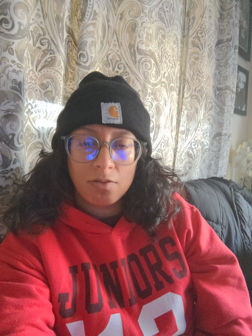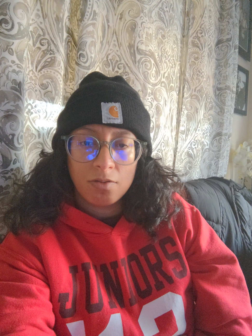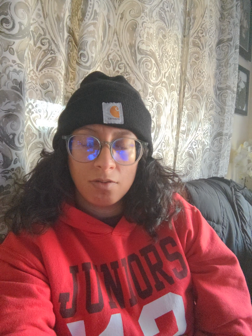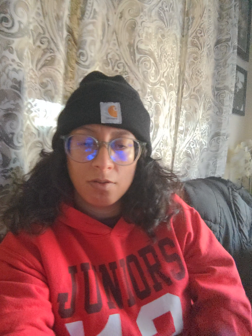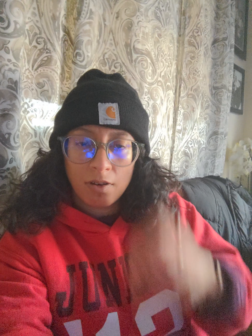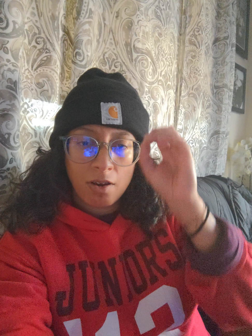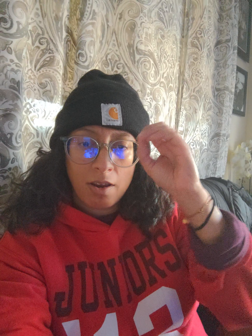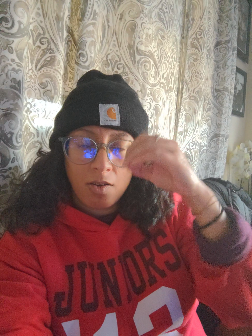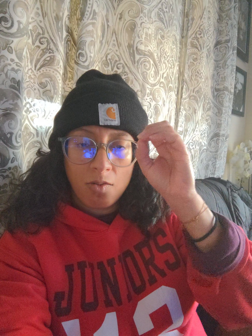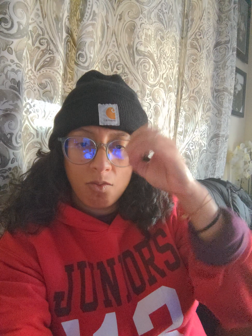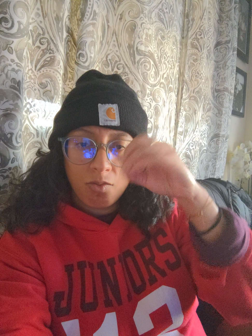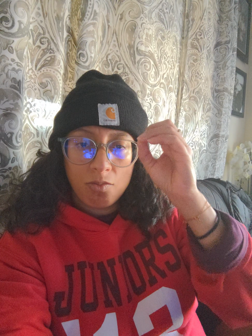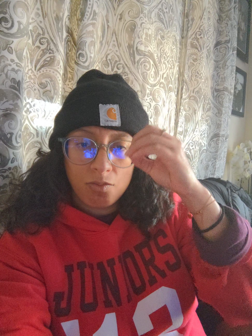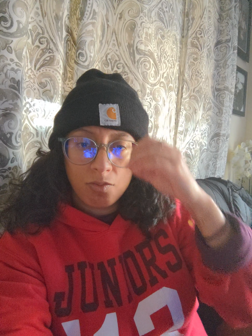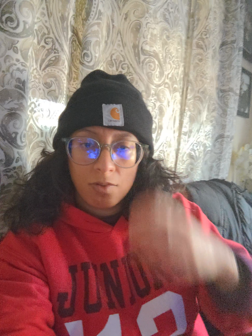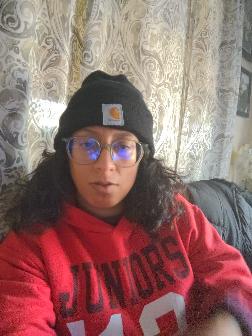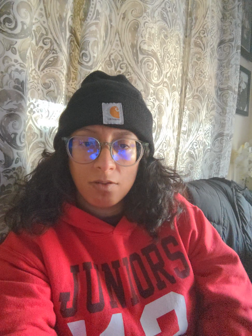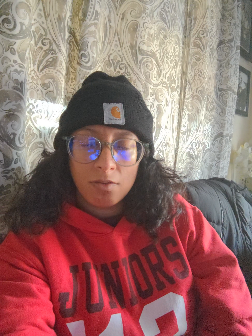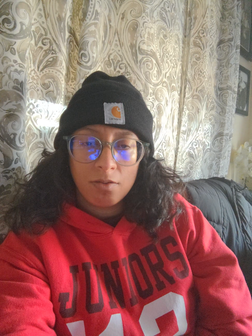owl